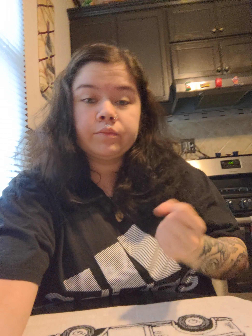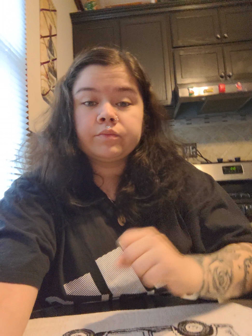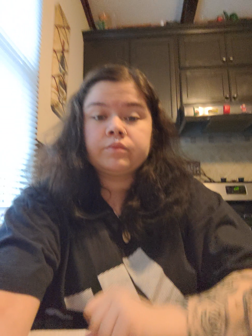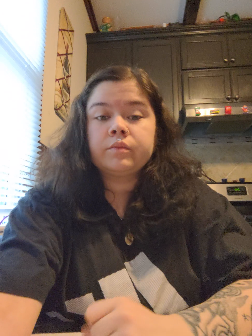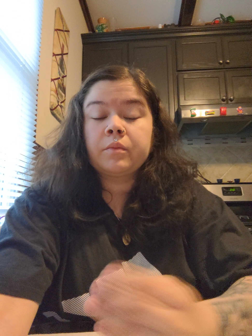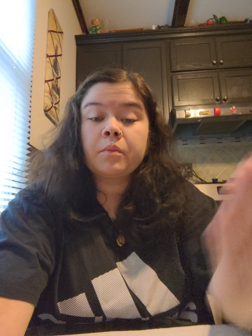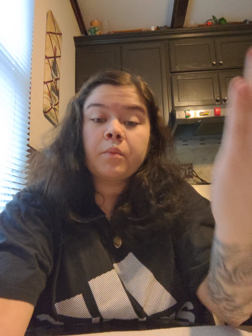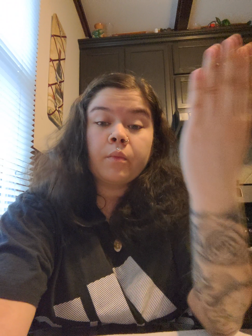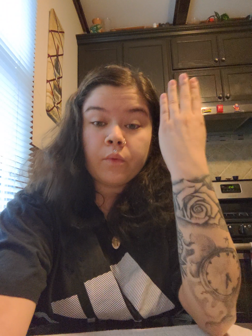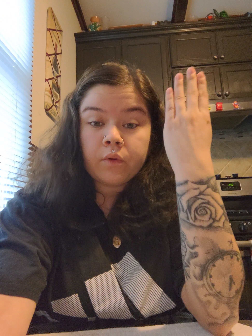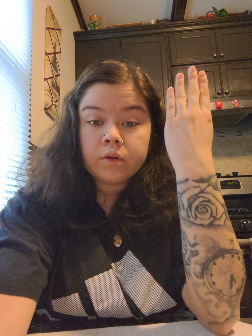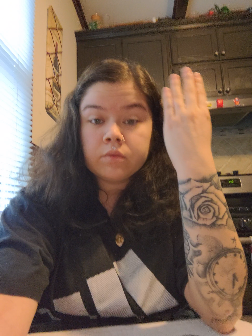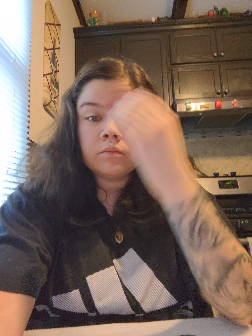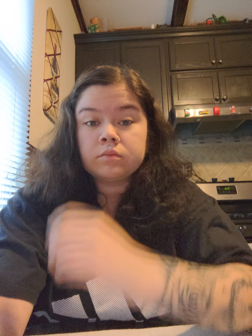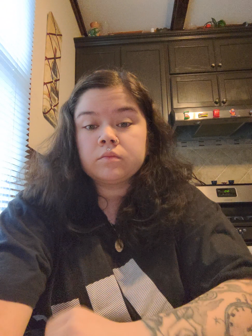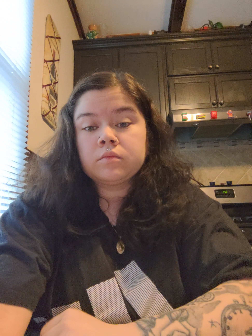morning